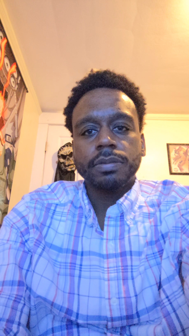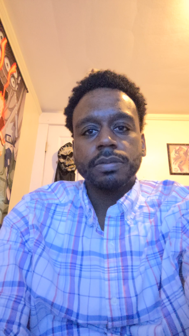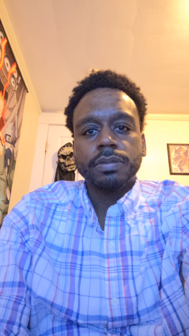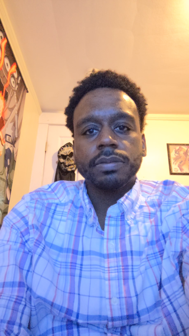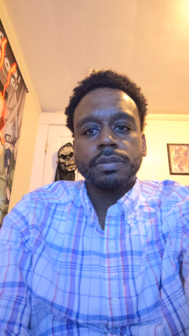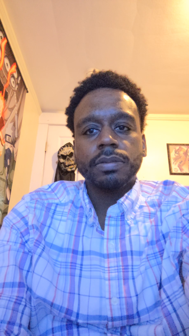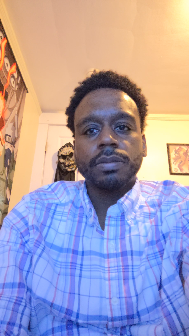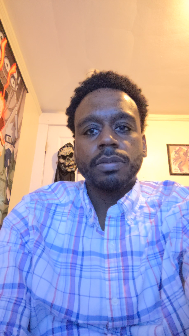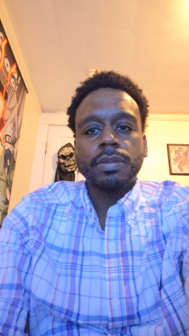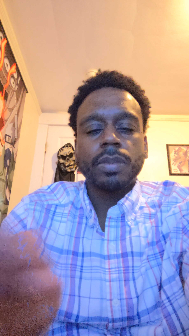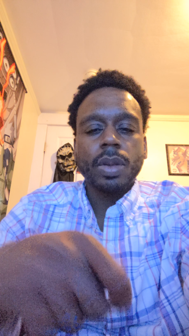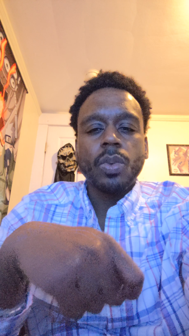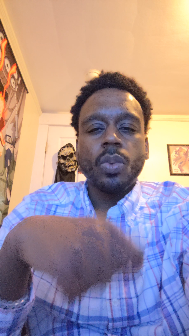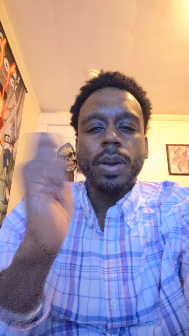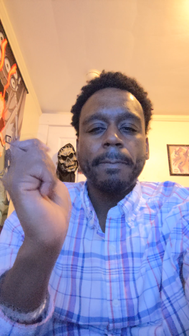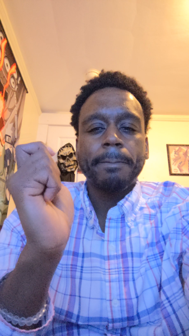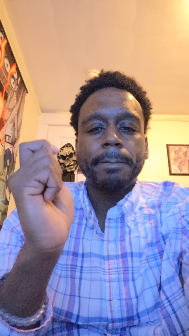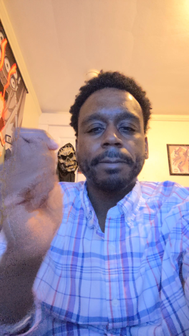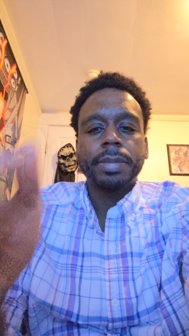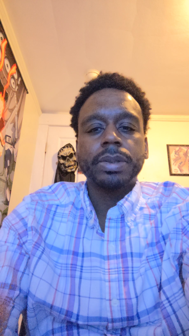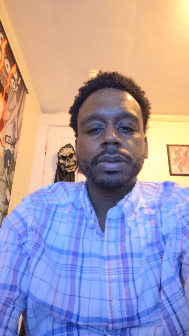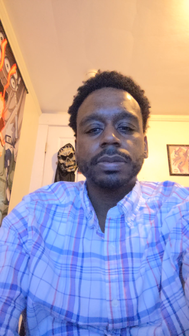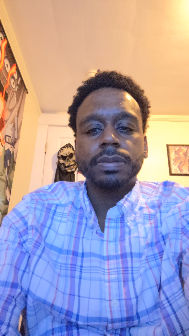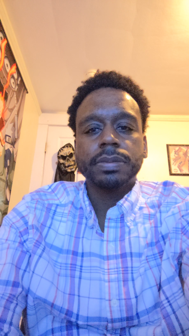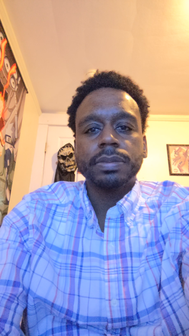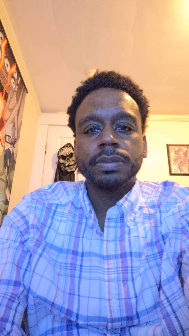rip